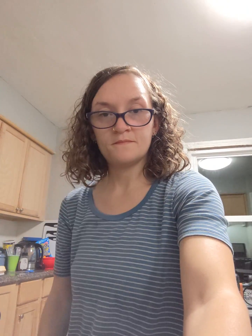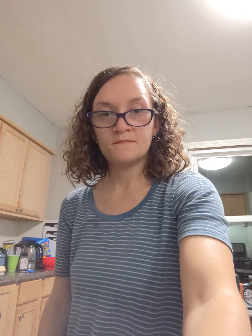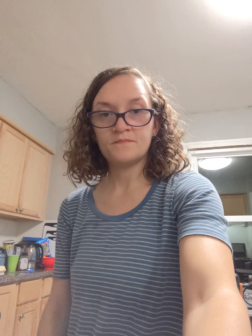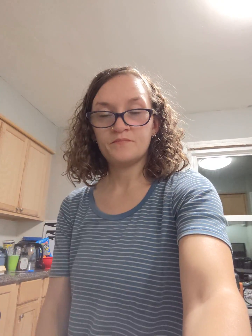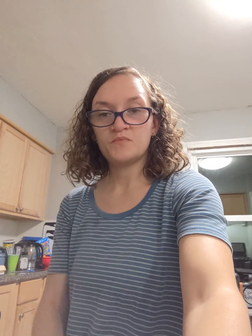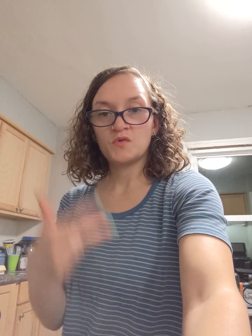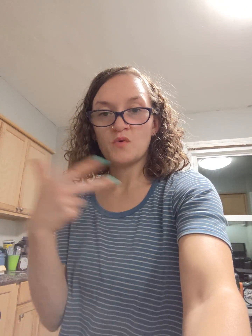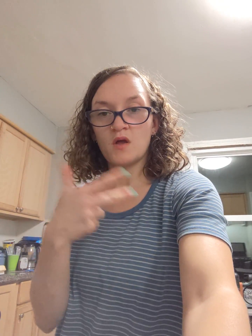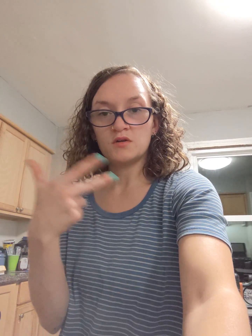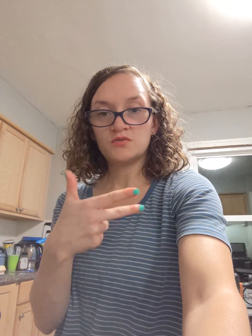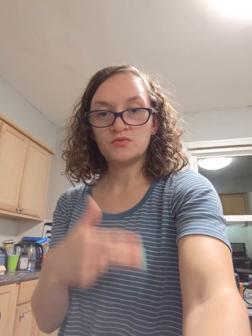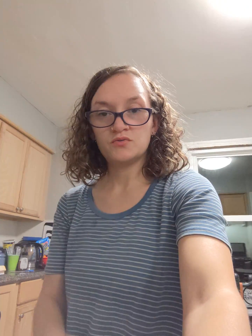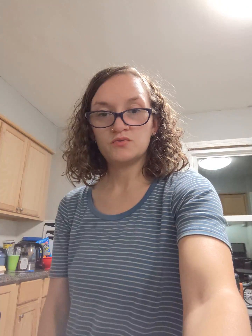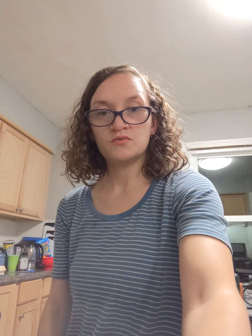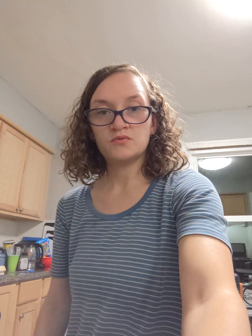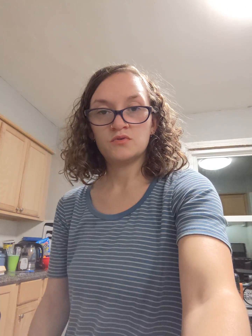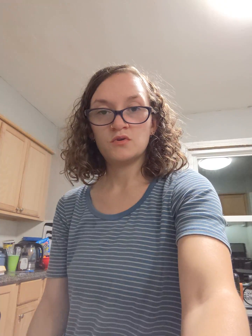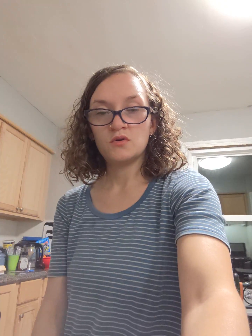garage